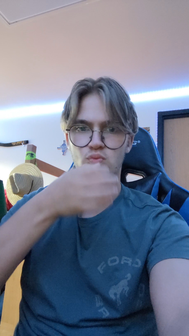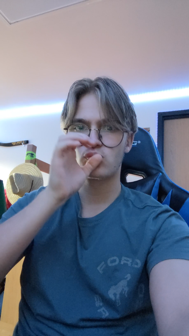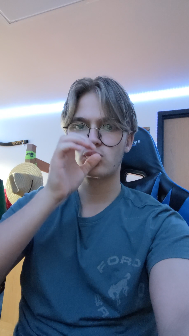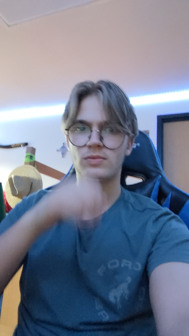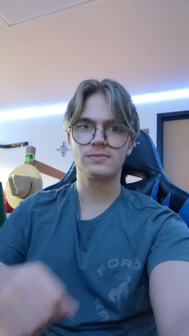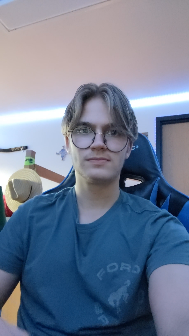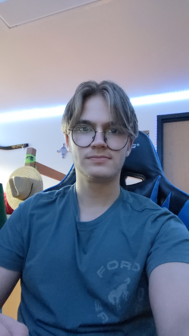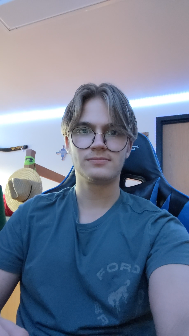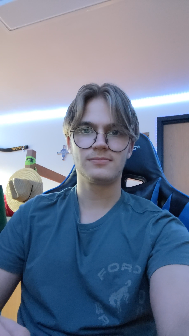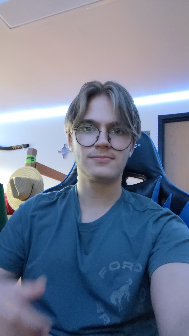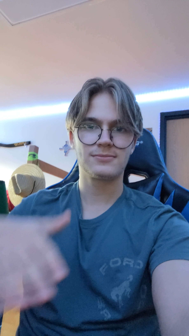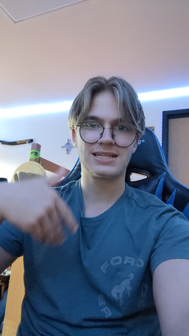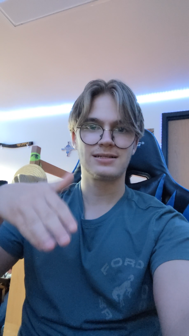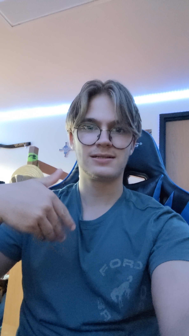pants